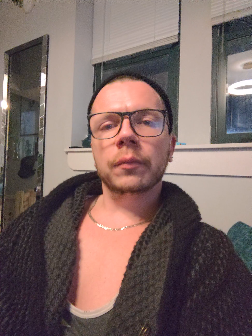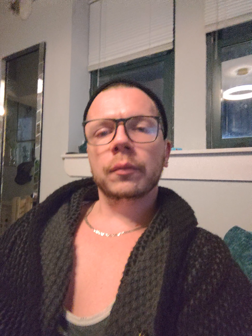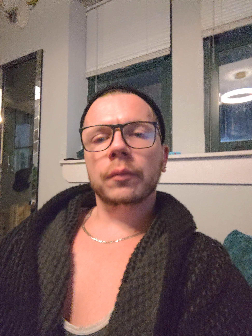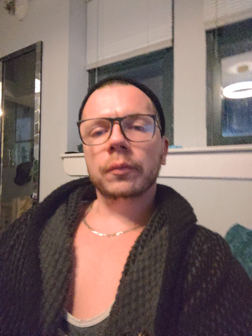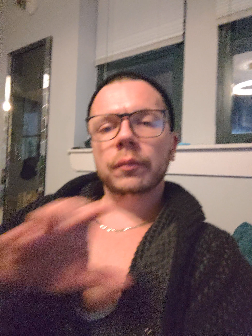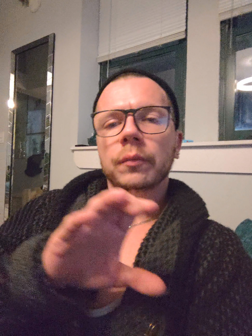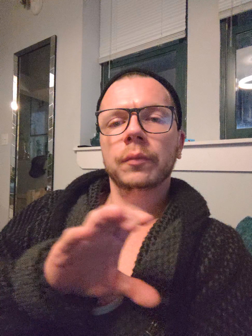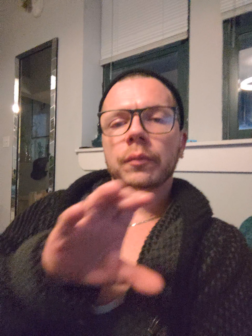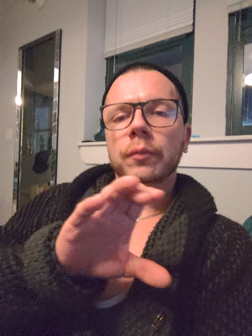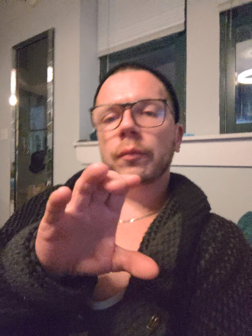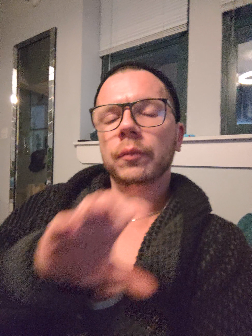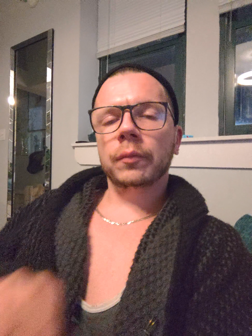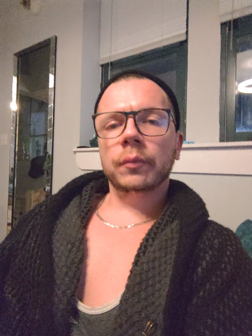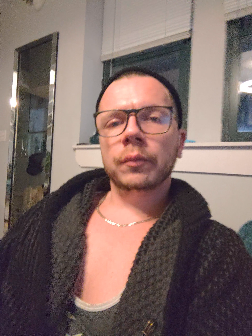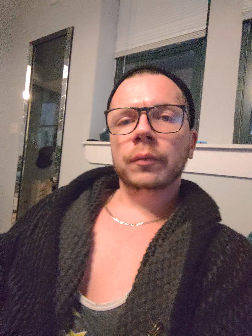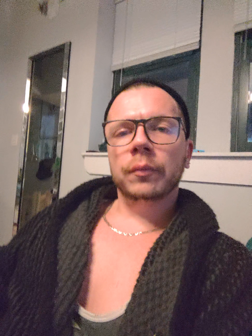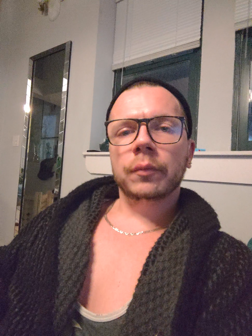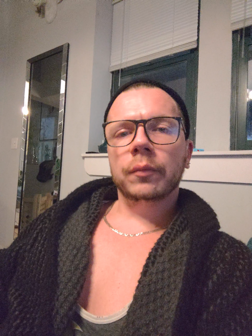chocolate